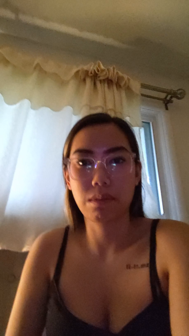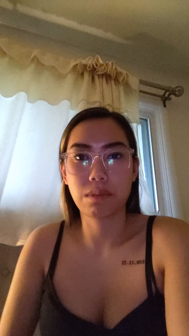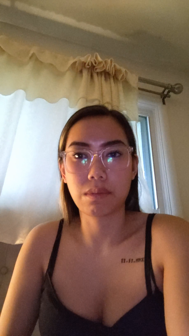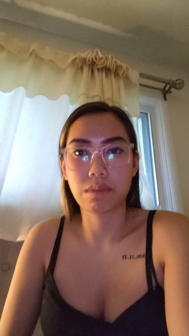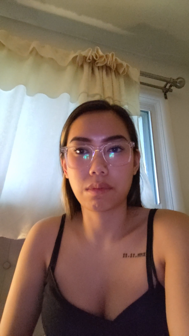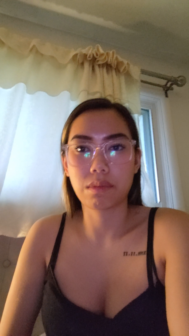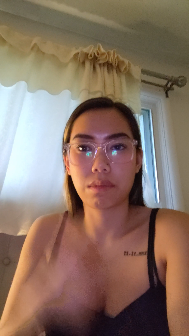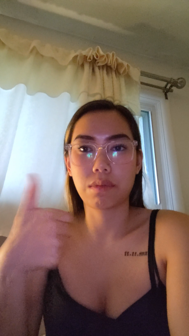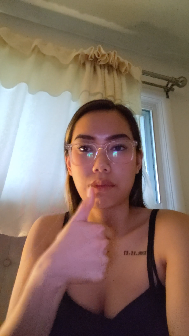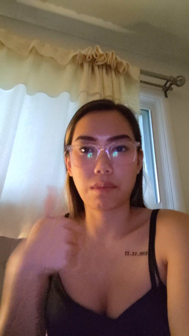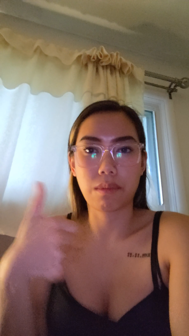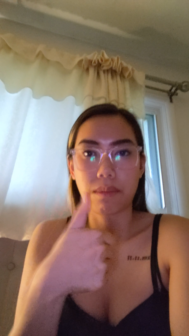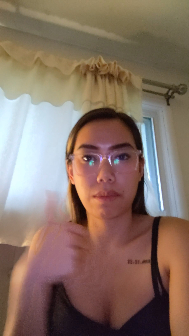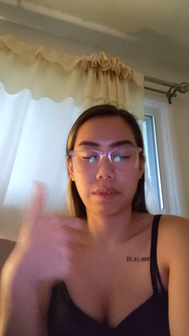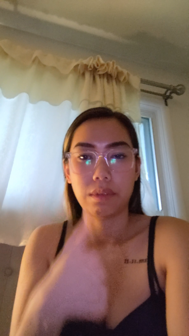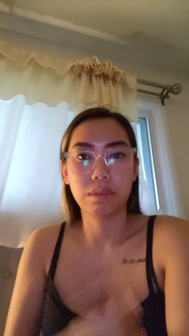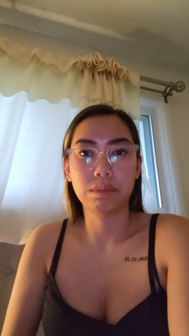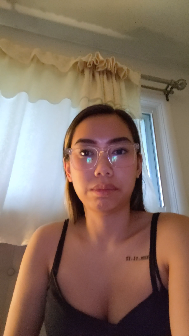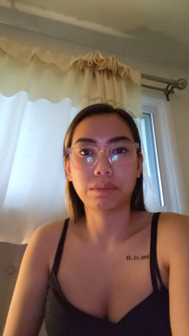basement